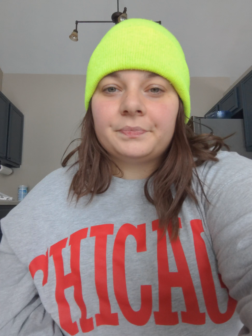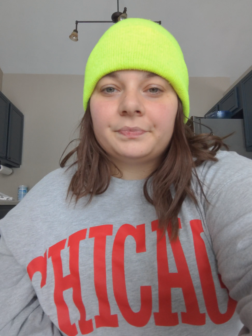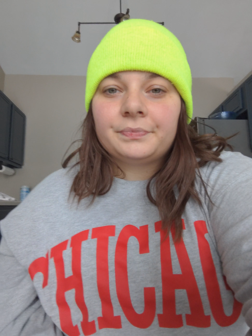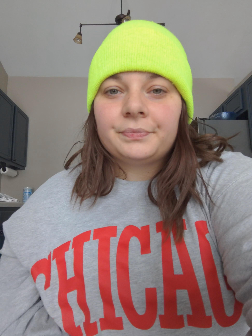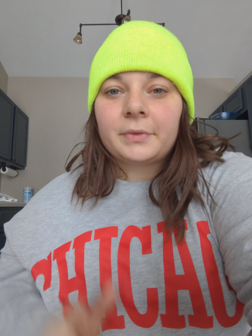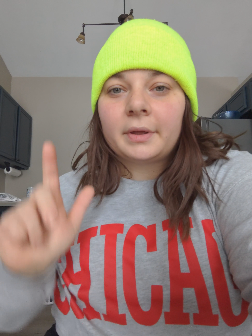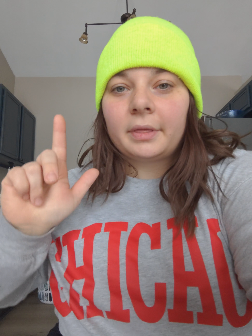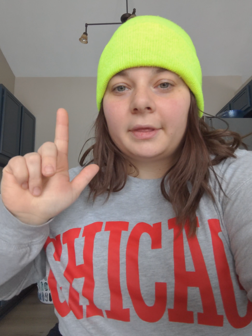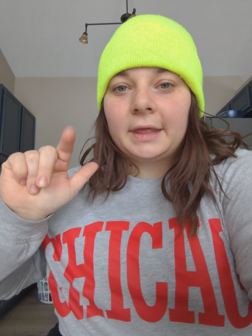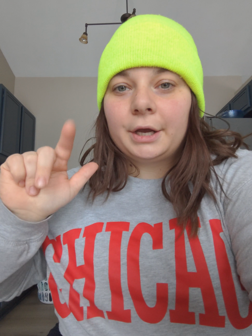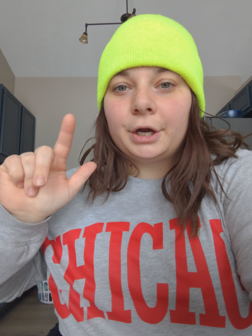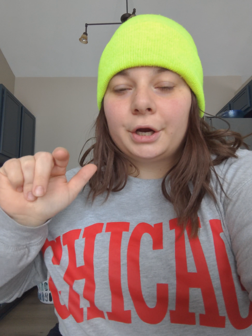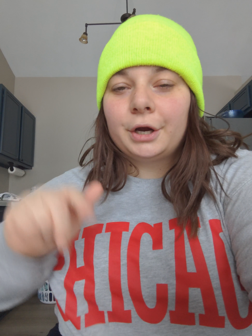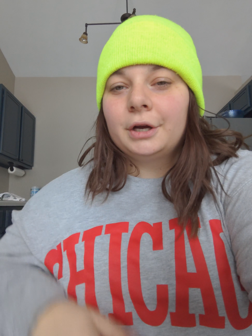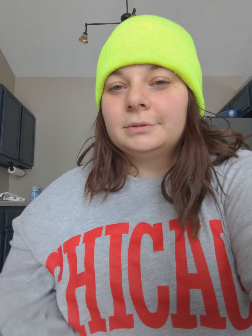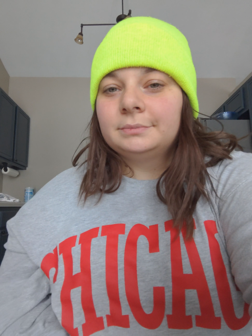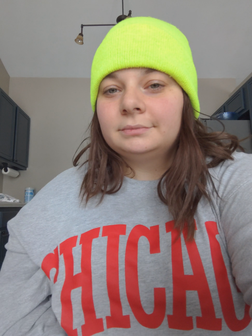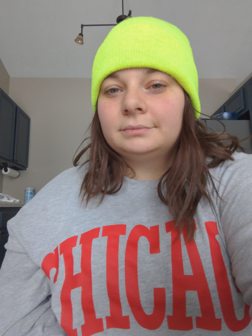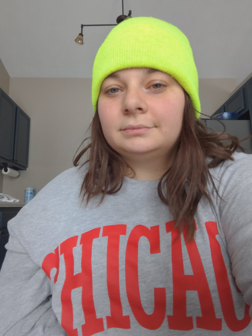later